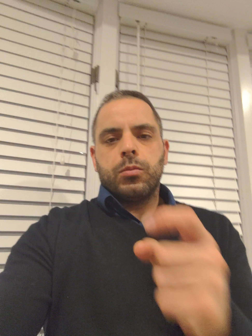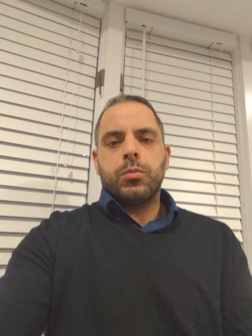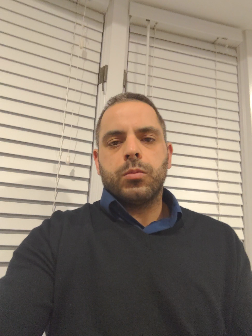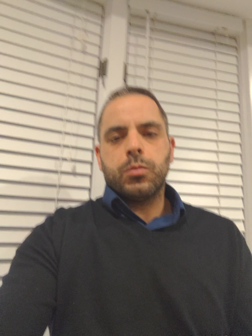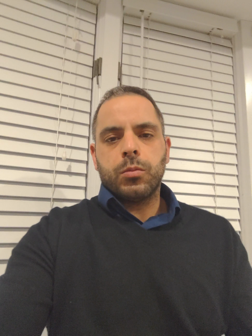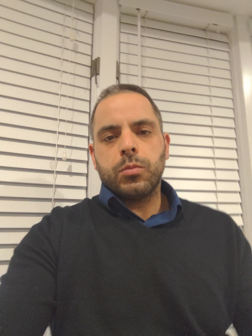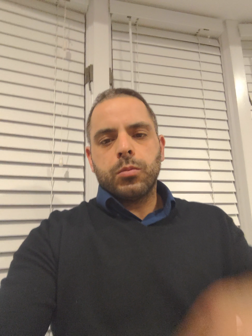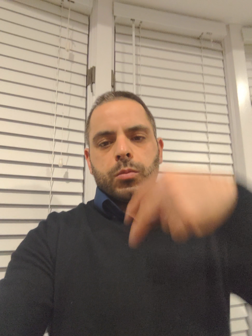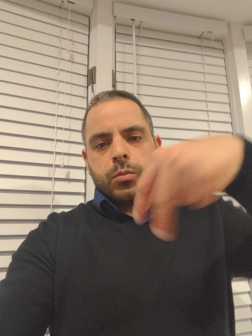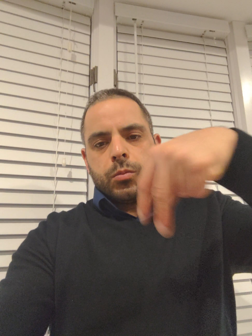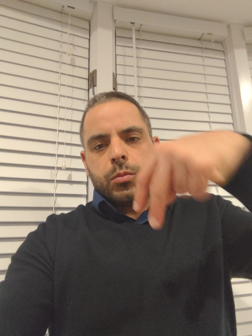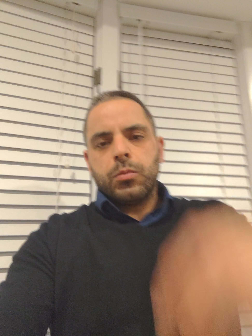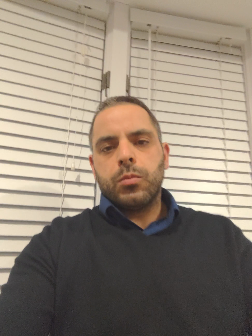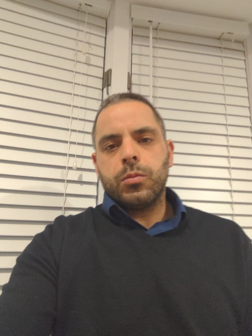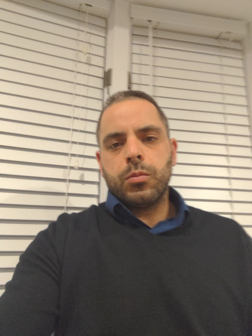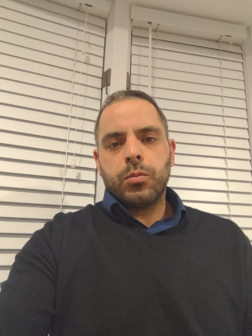dance